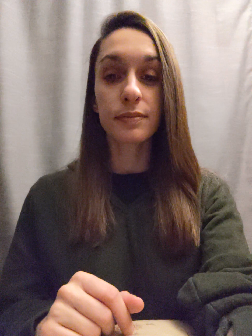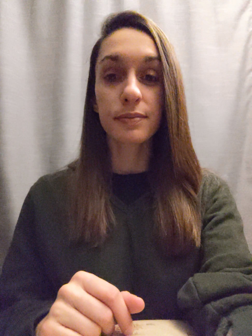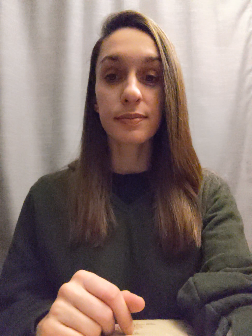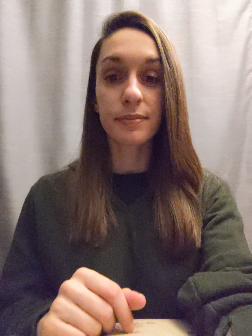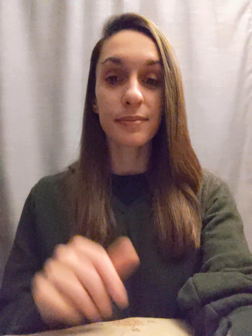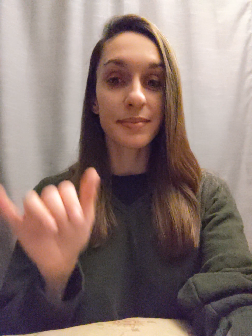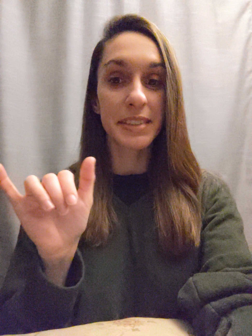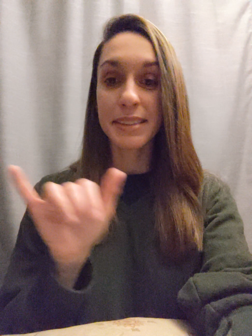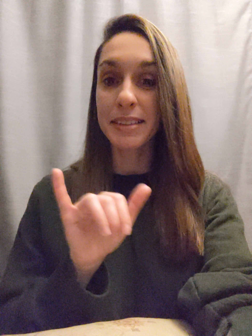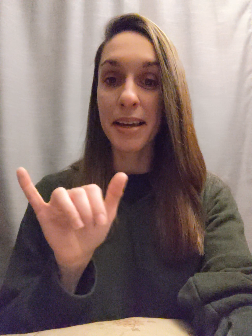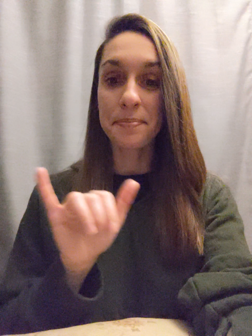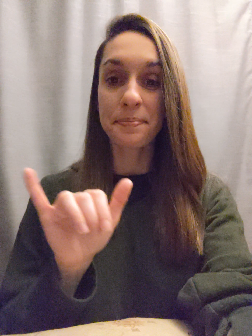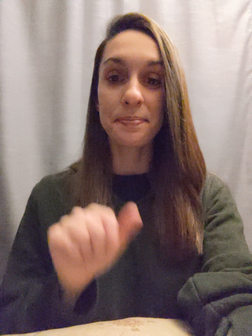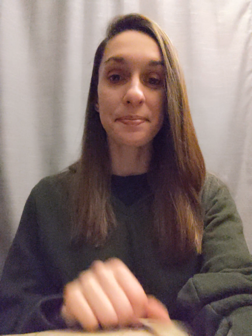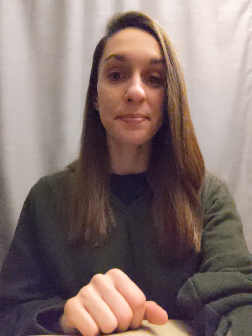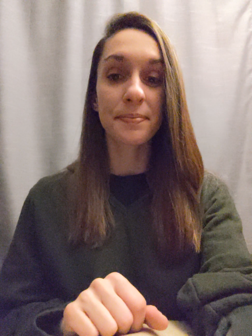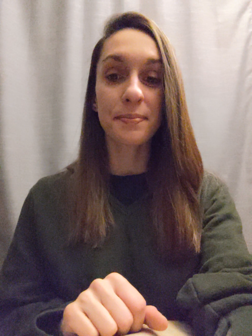same